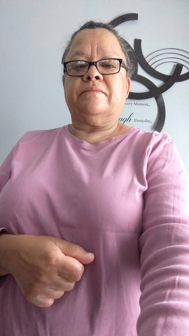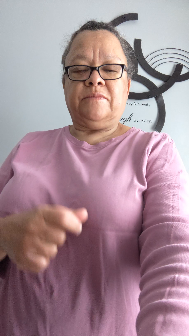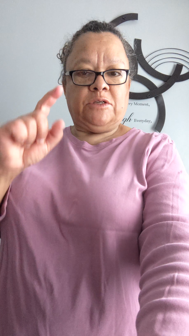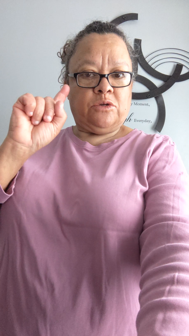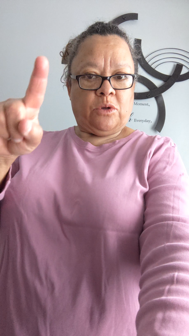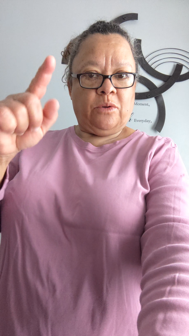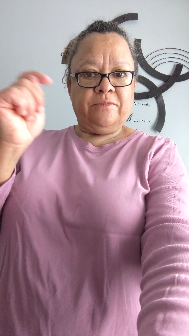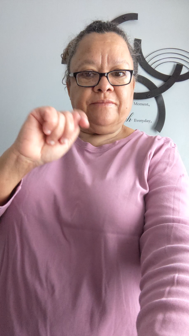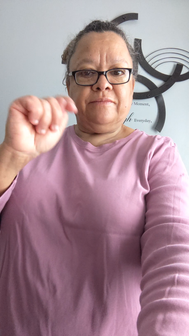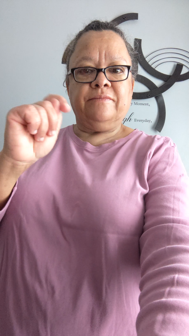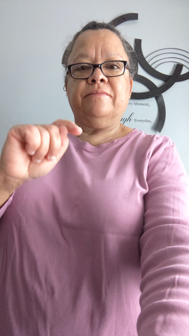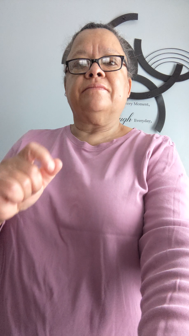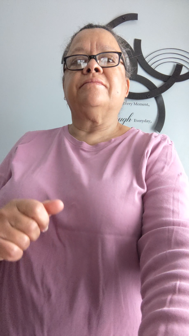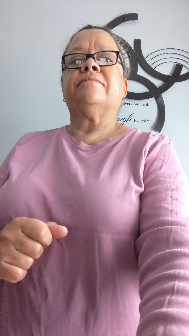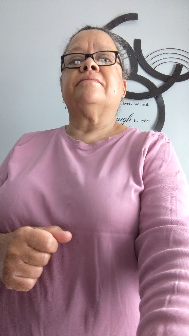go potty